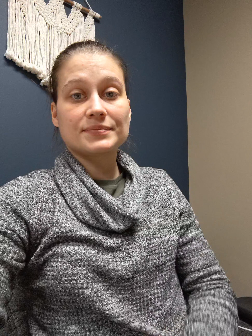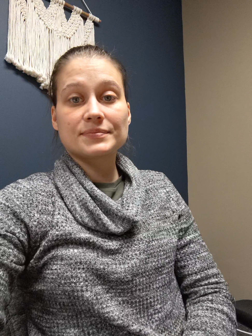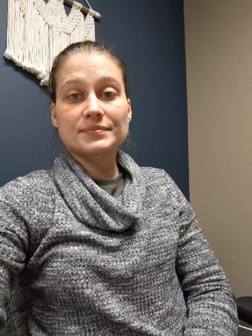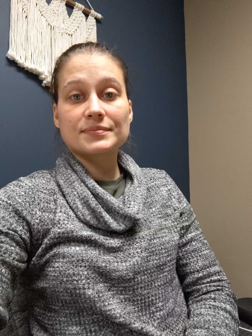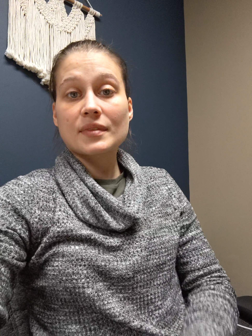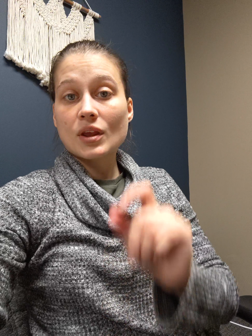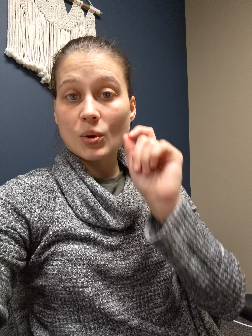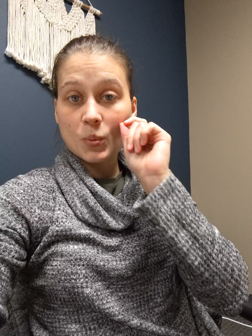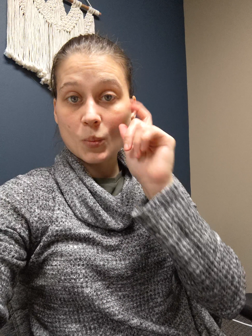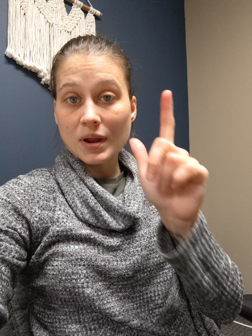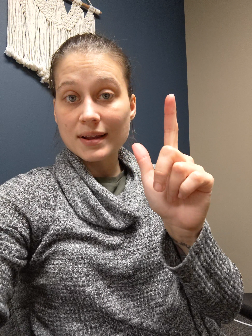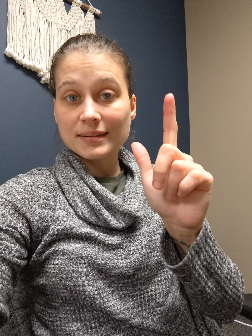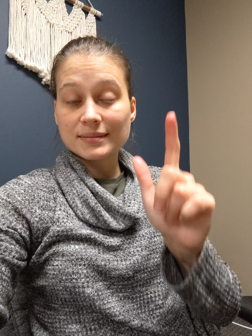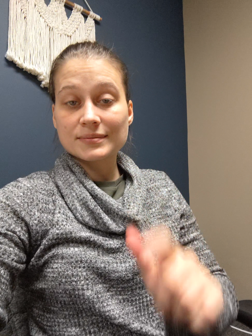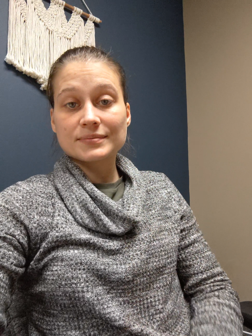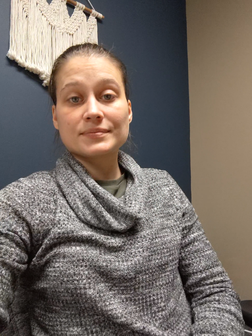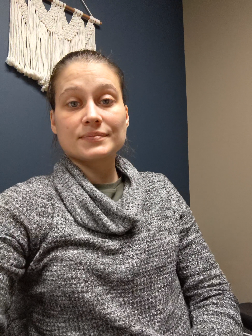wake